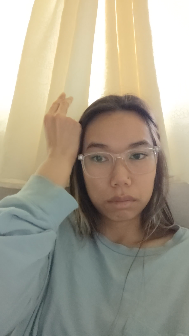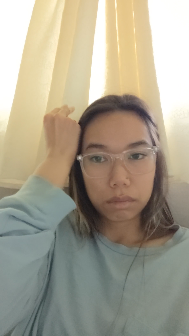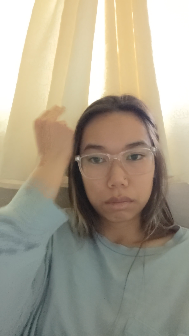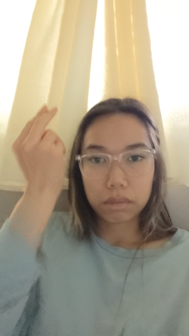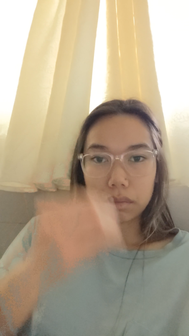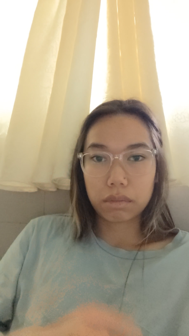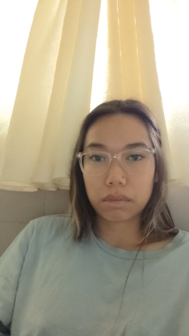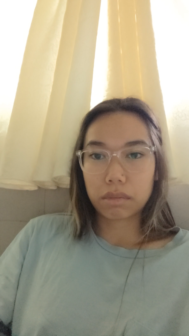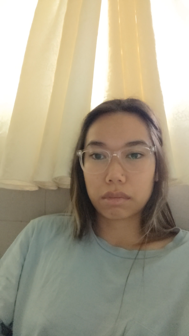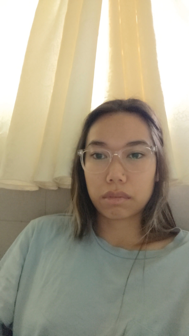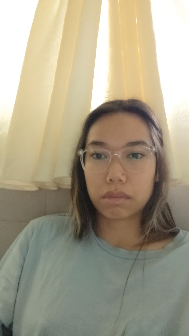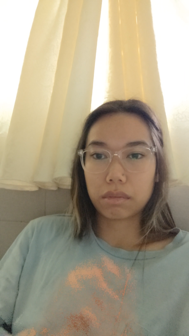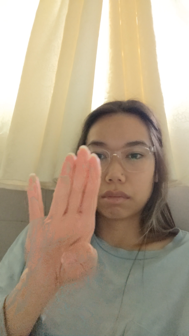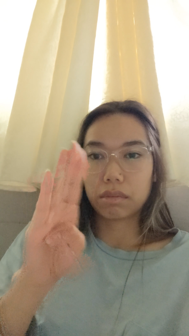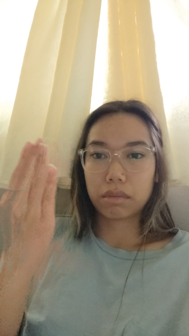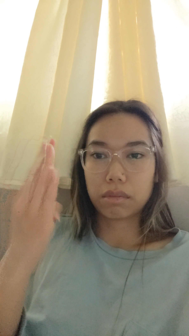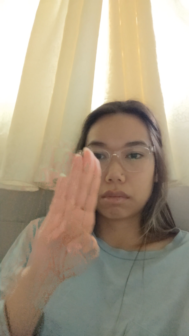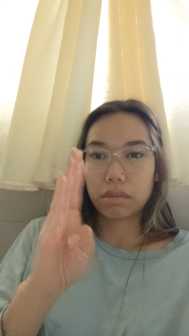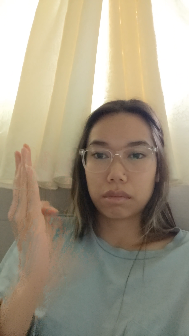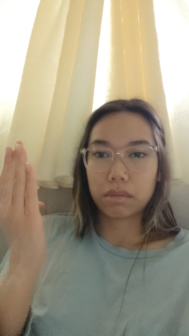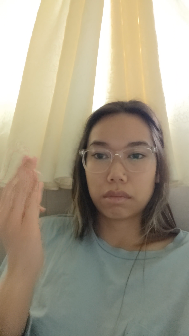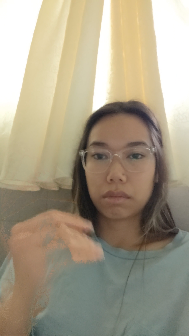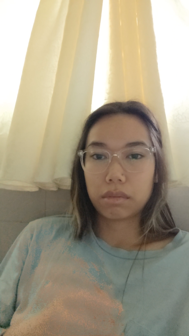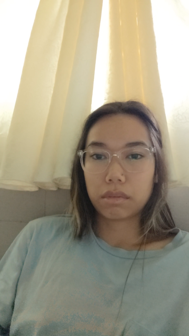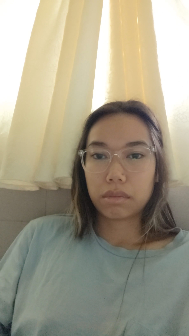door